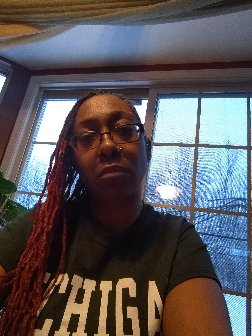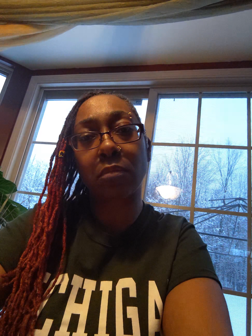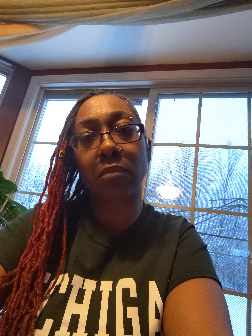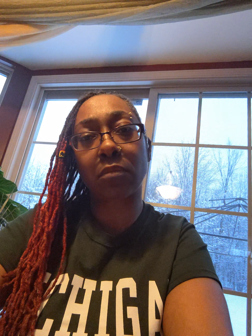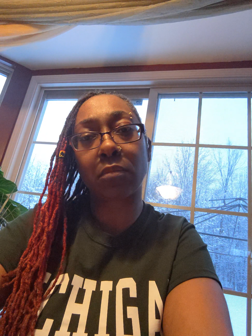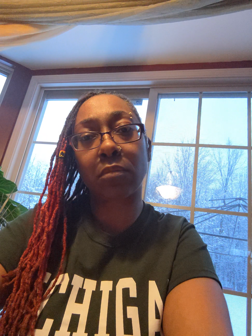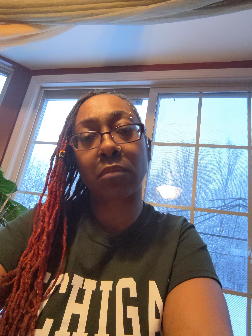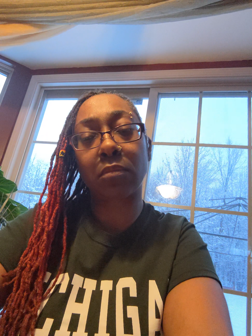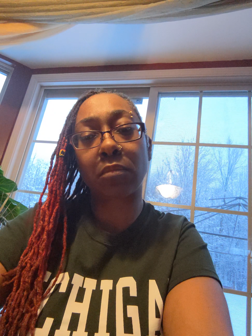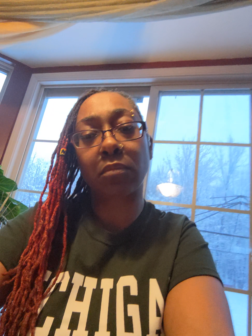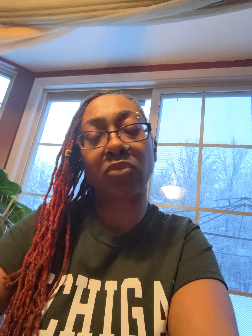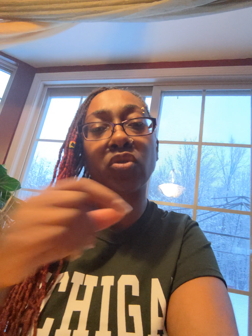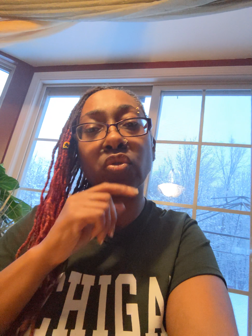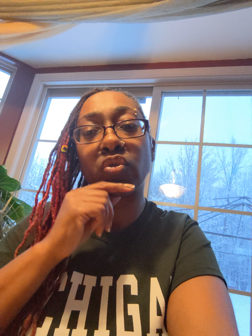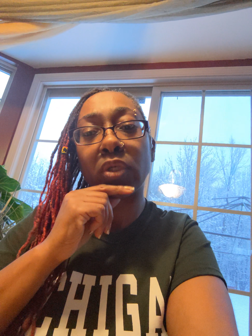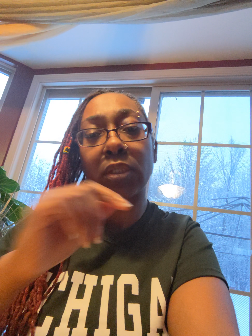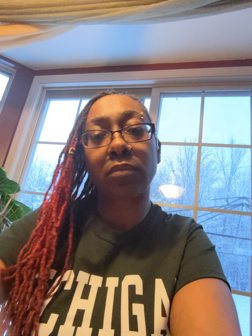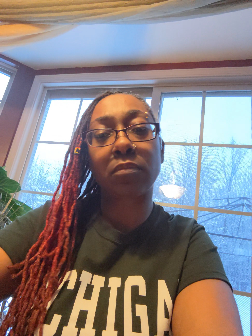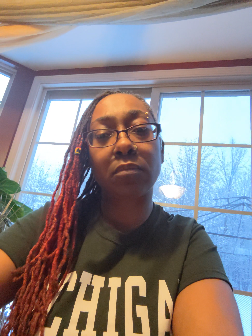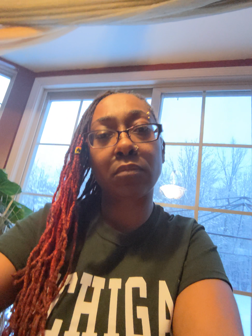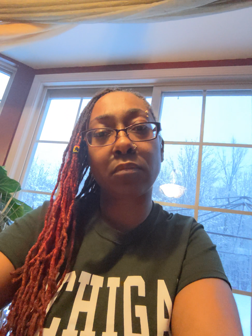chin